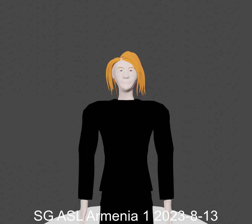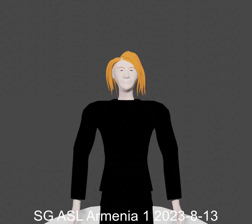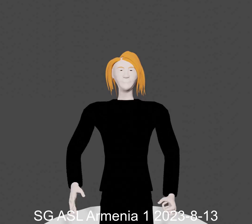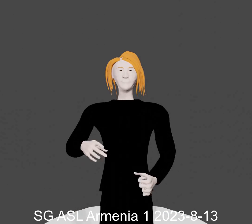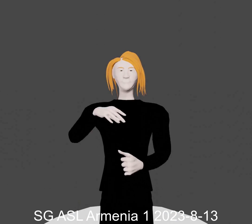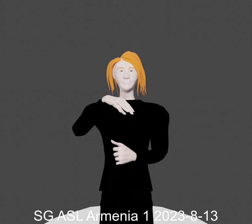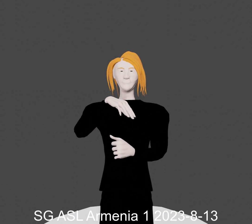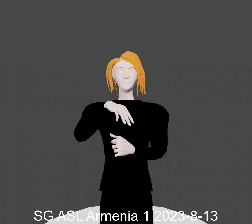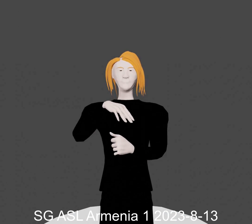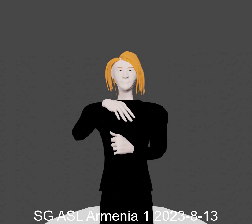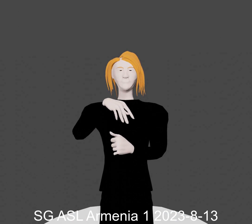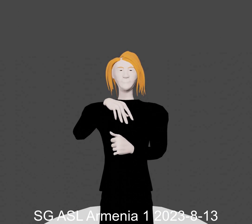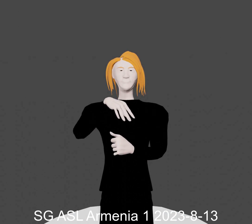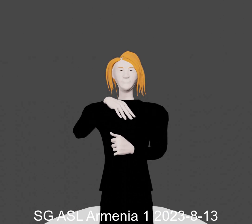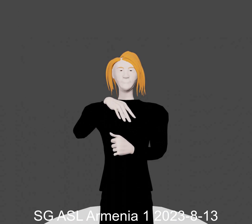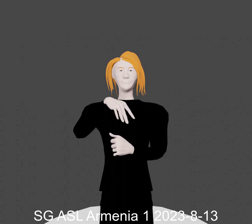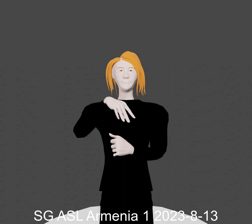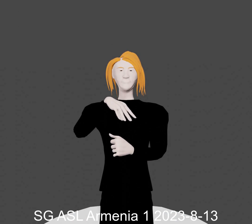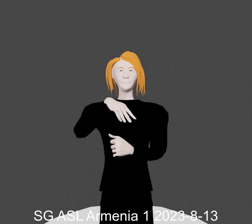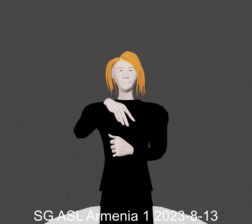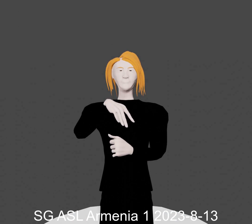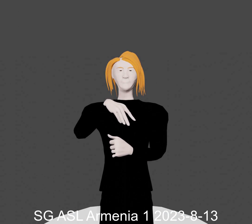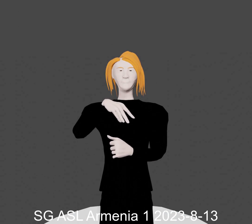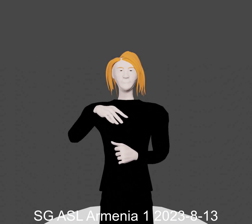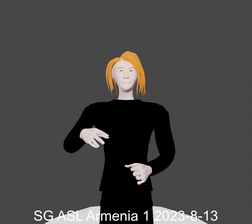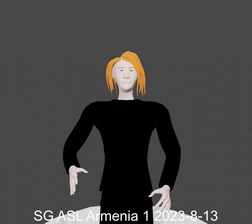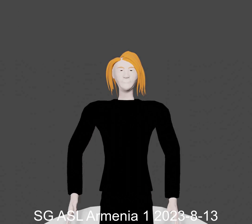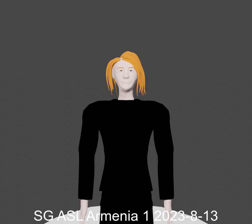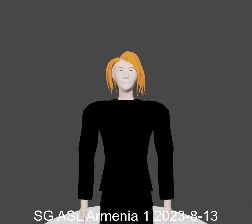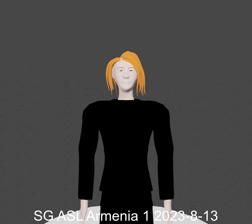Armenia